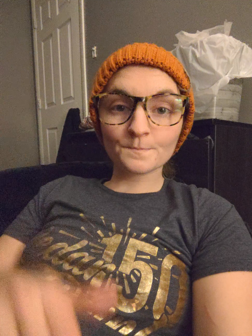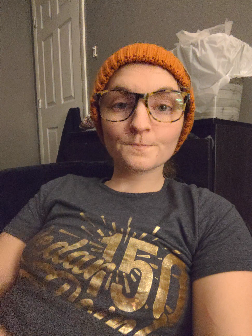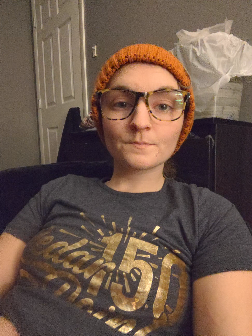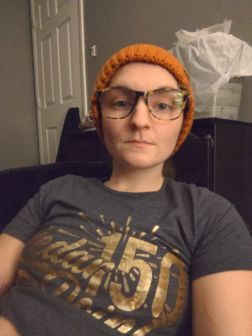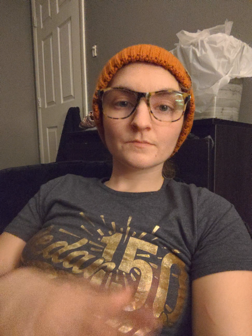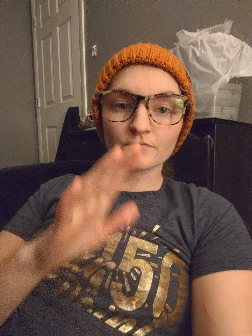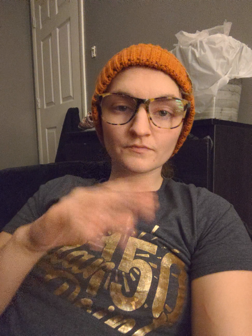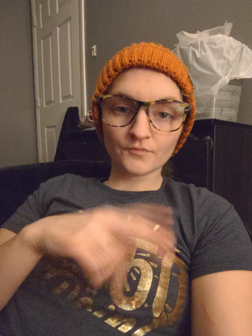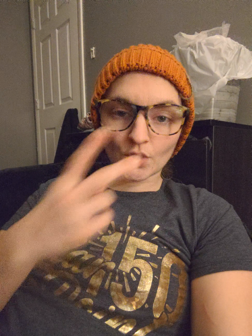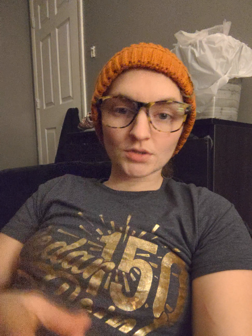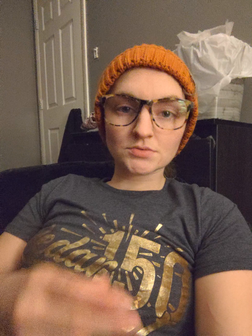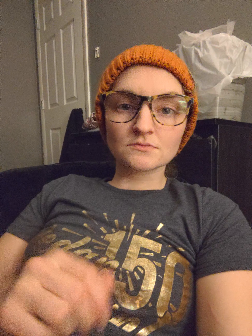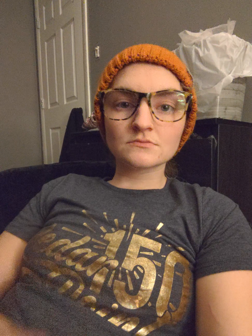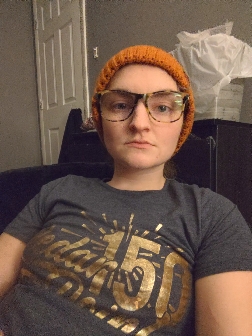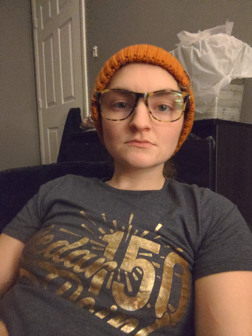fall